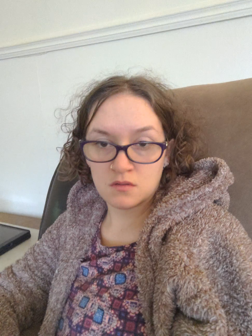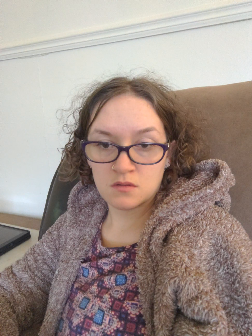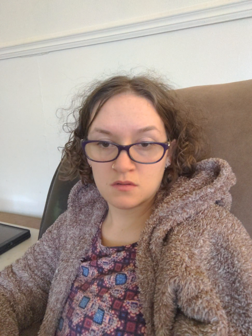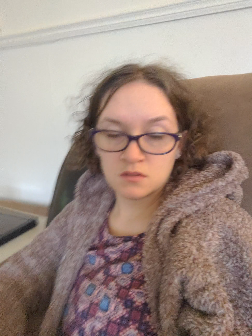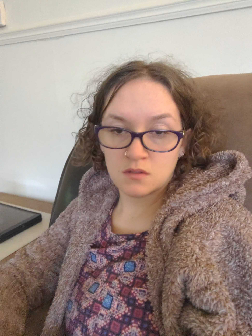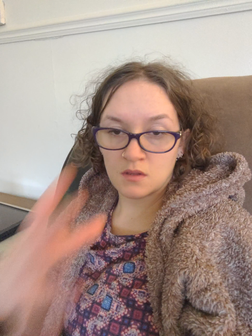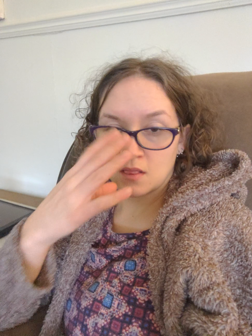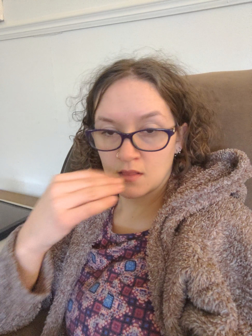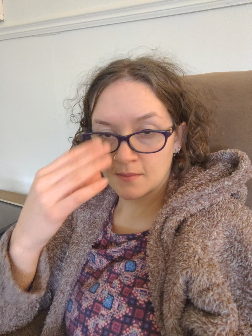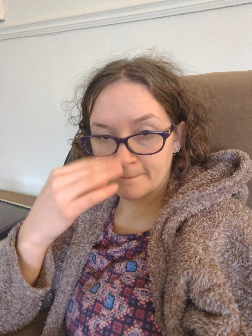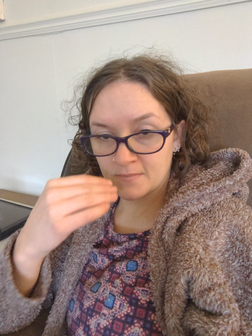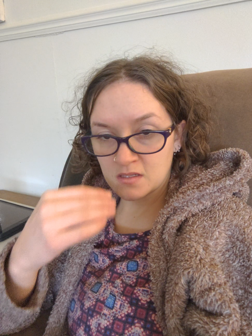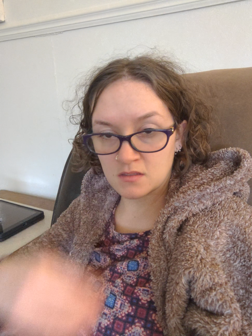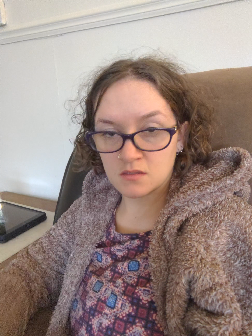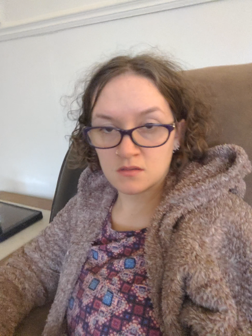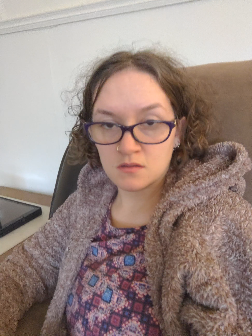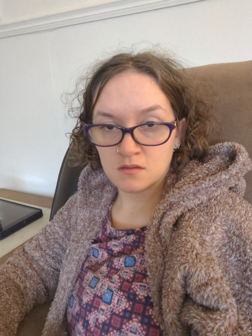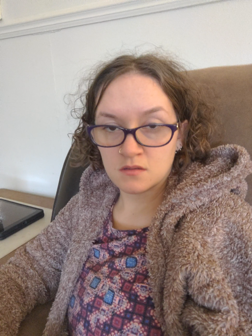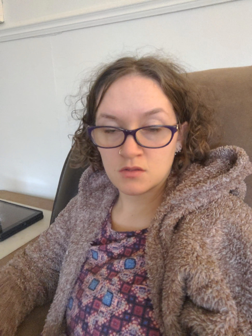sleepy